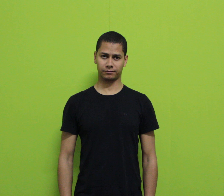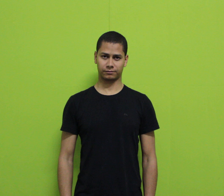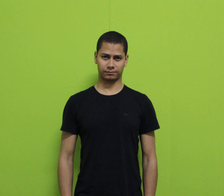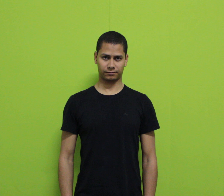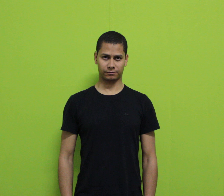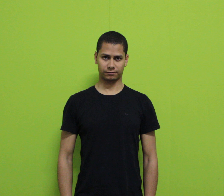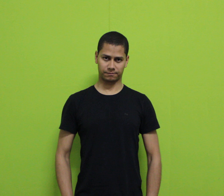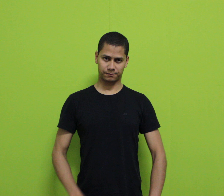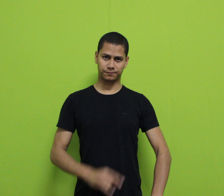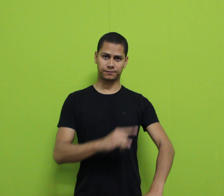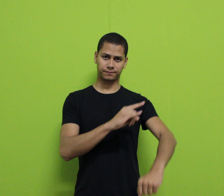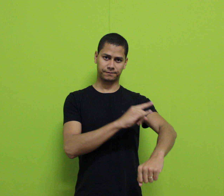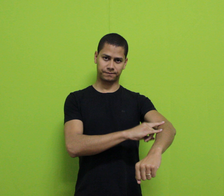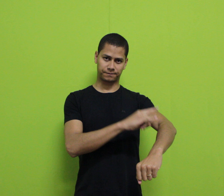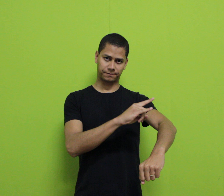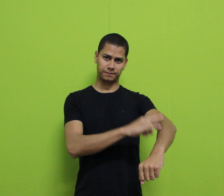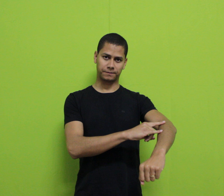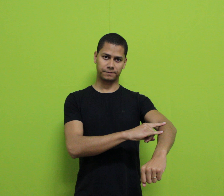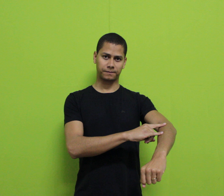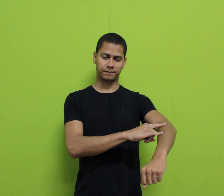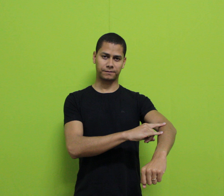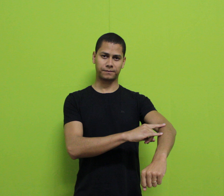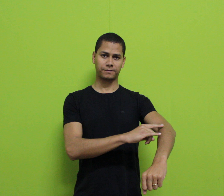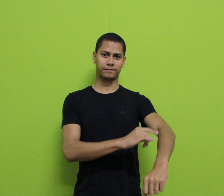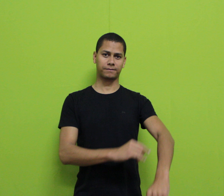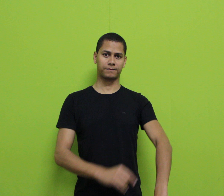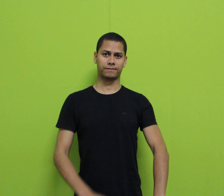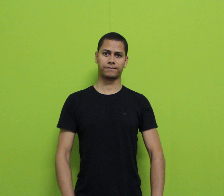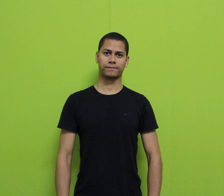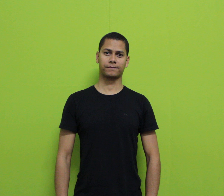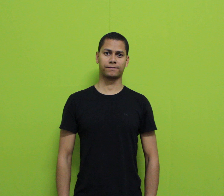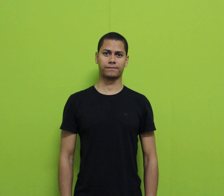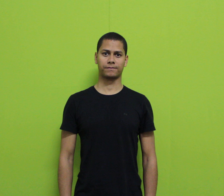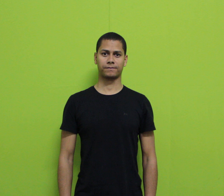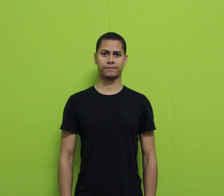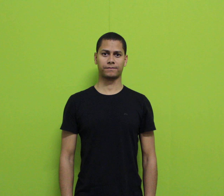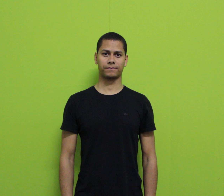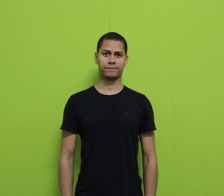banheiro